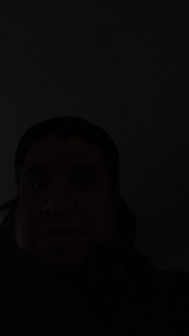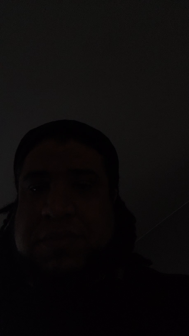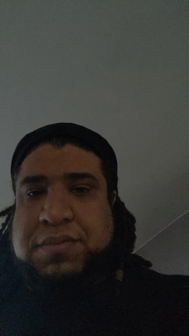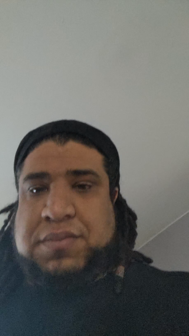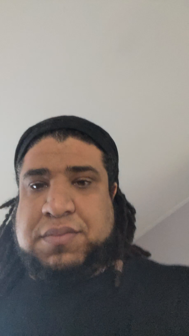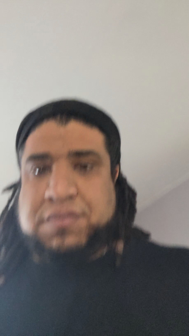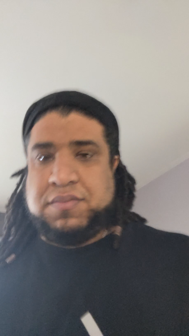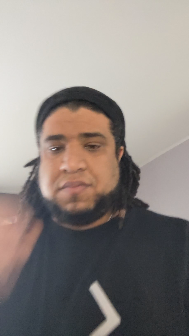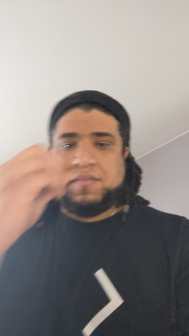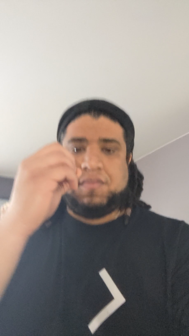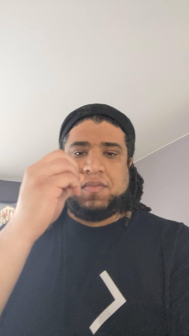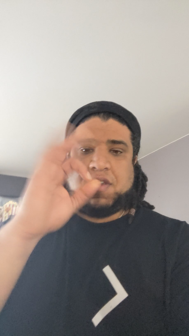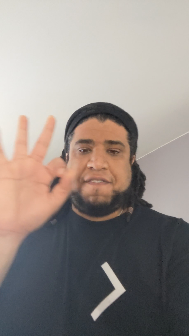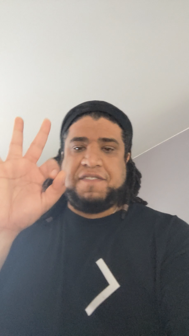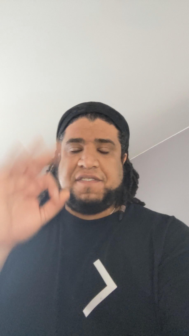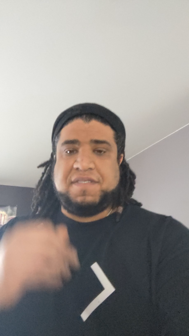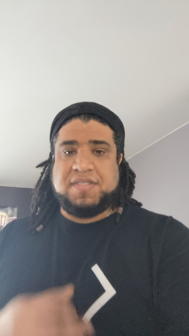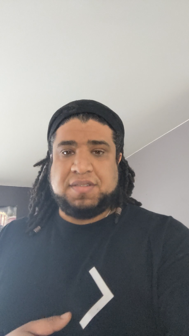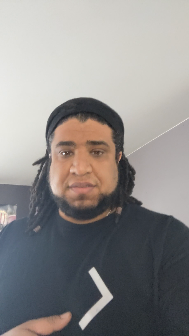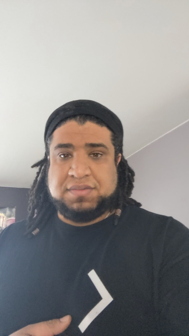of